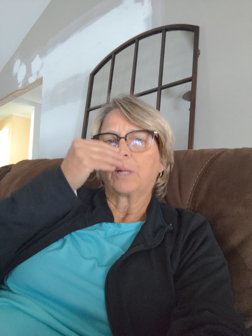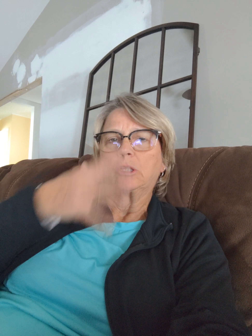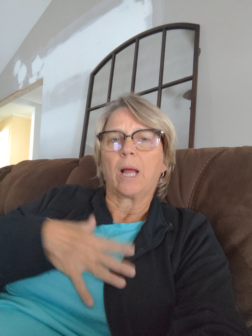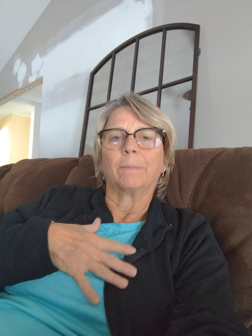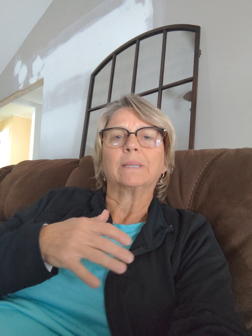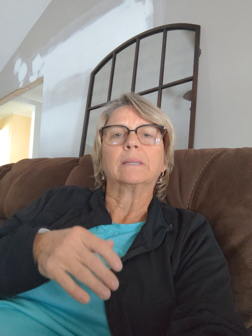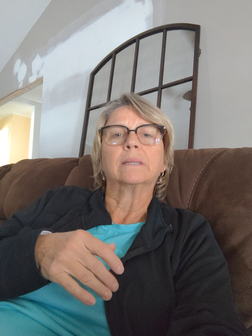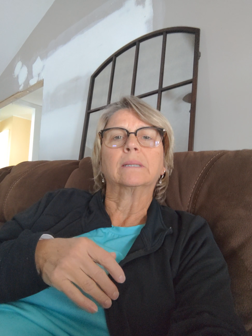pajamas